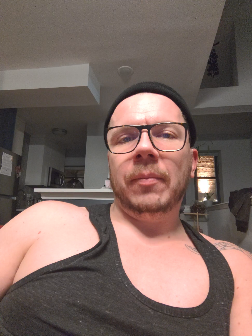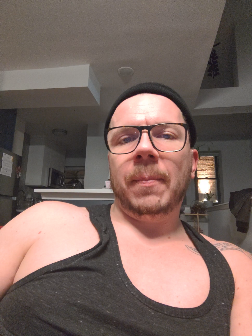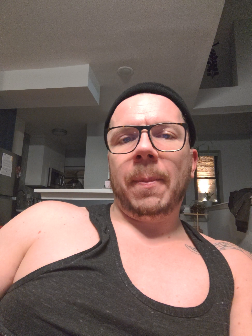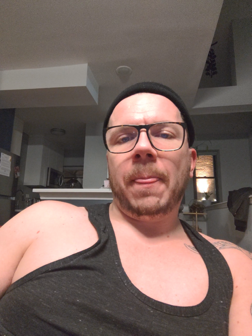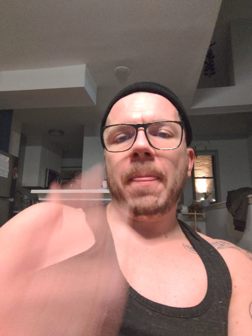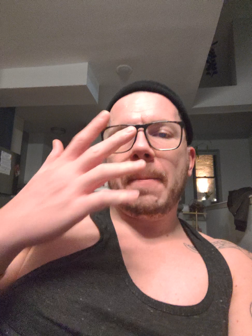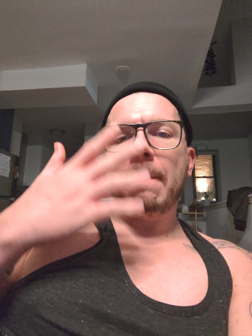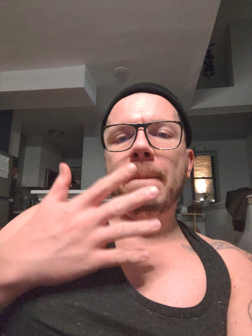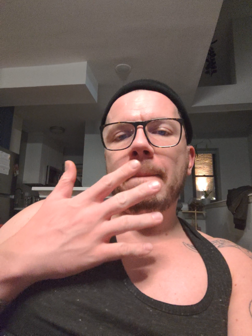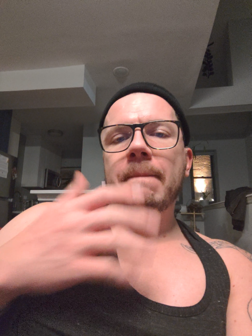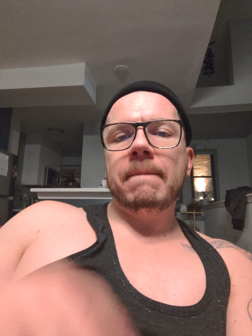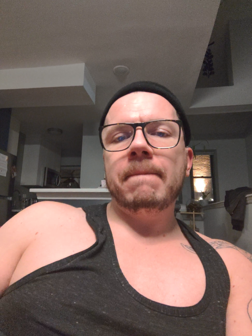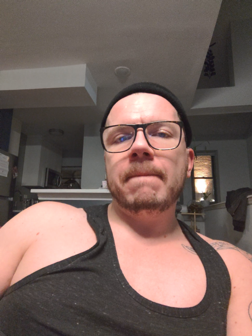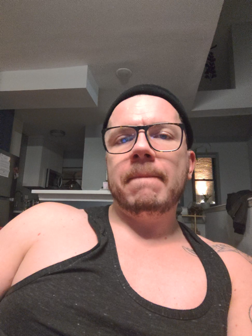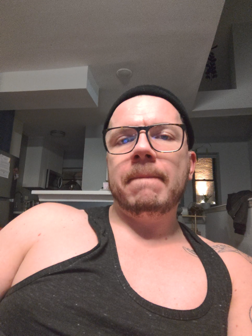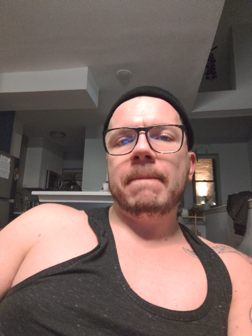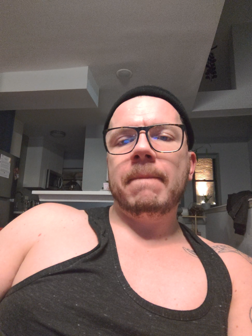sad